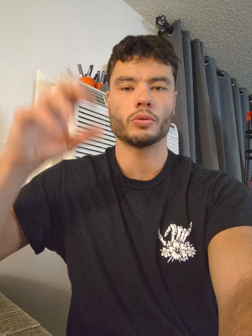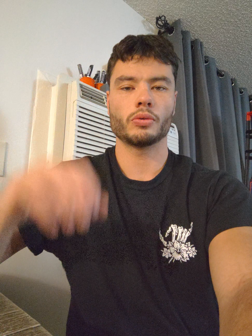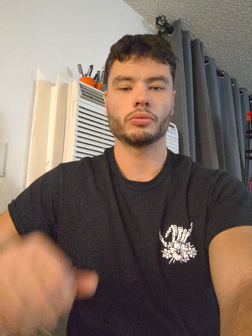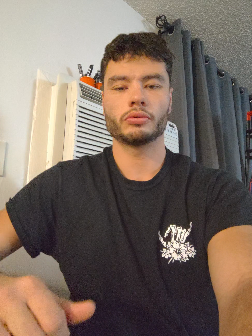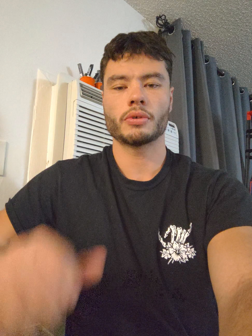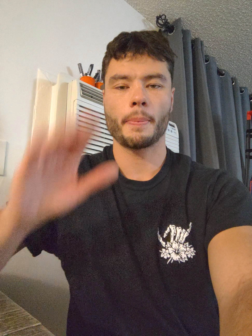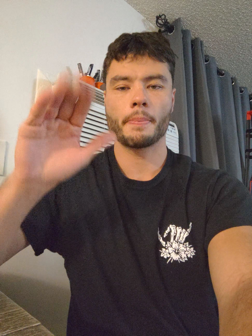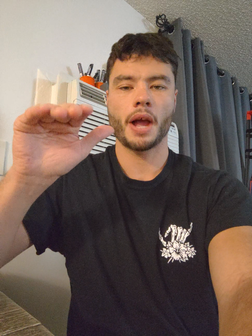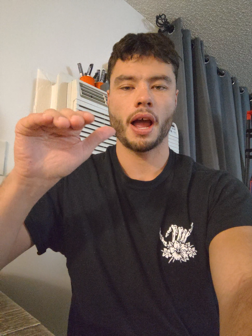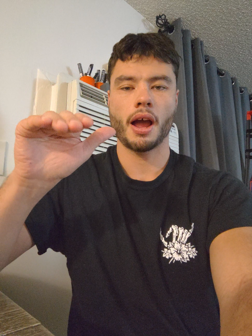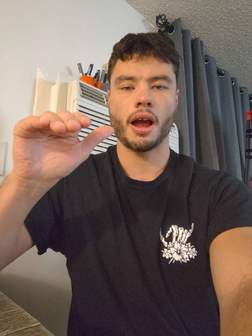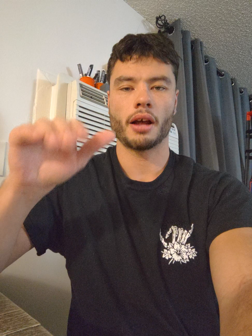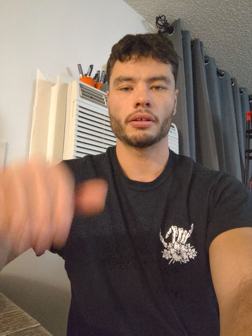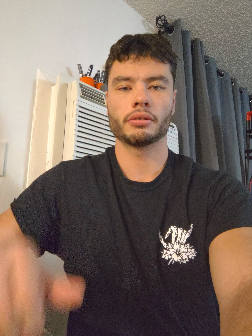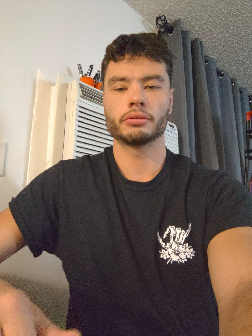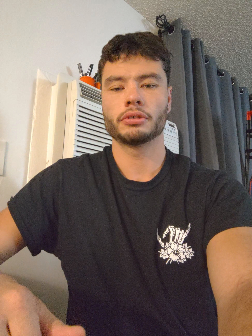bye